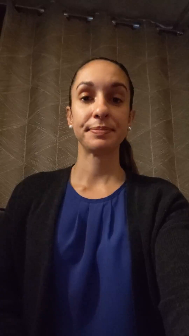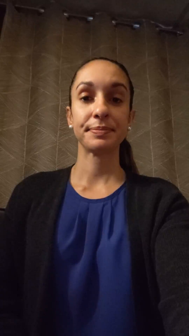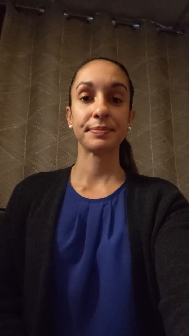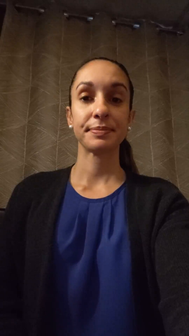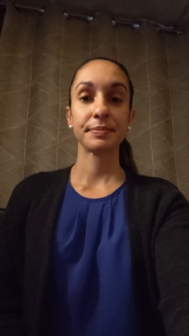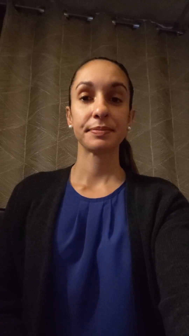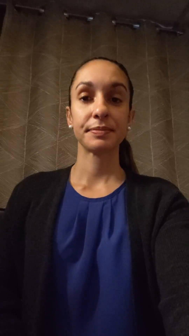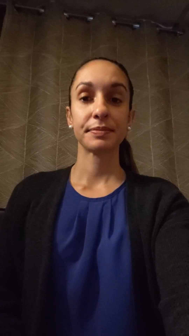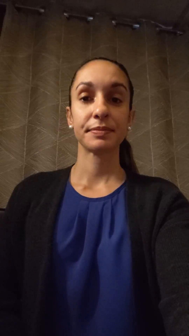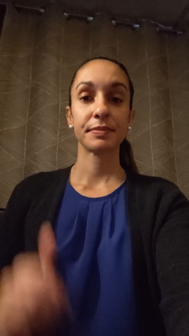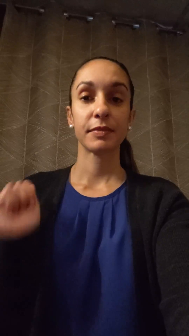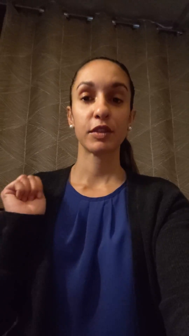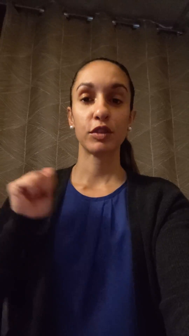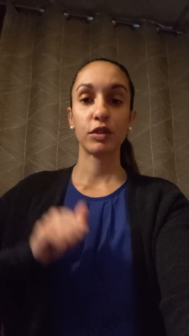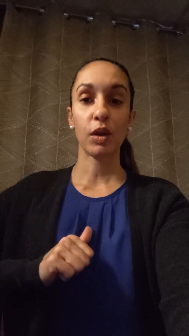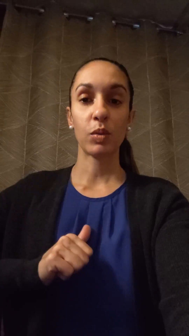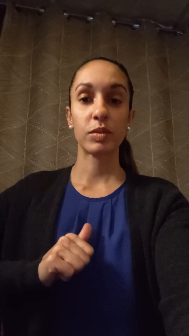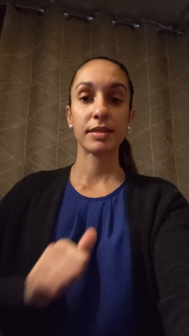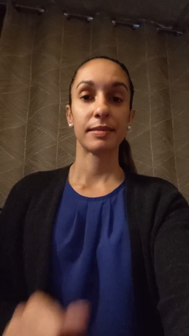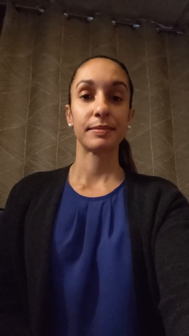coats